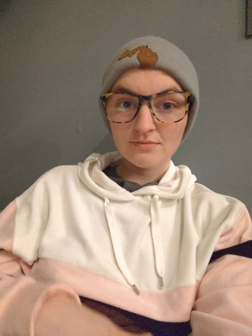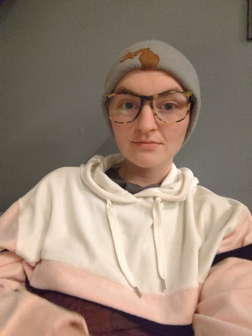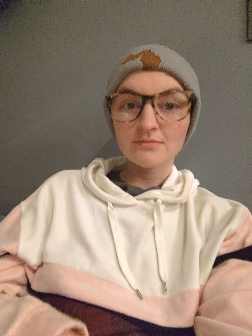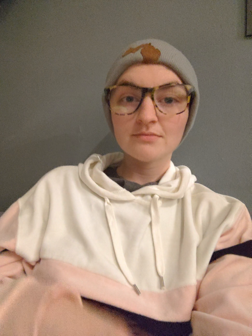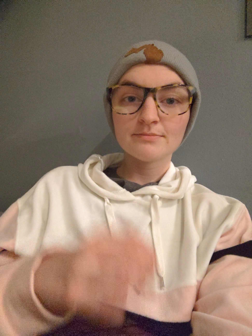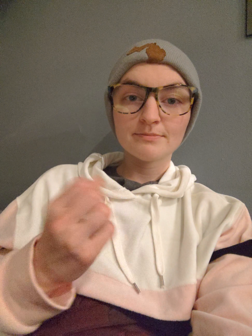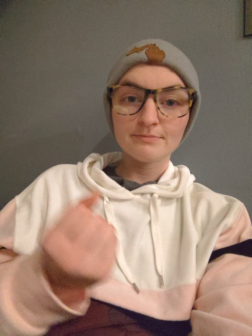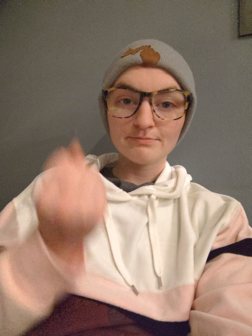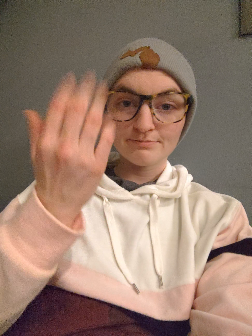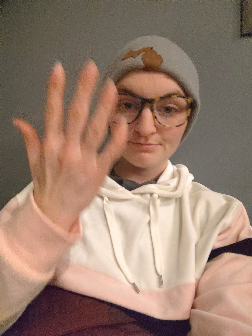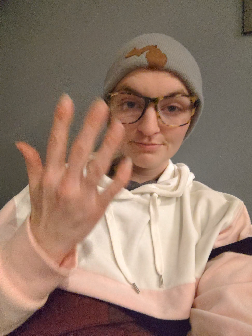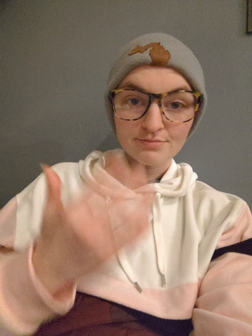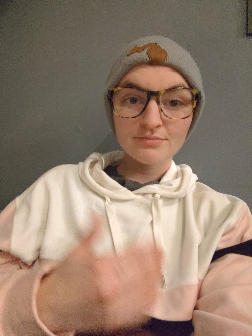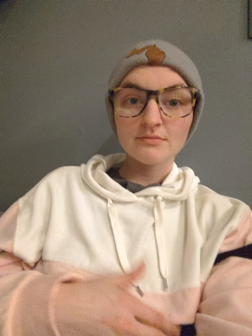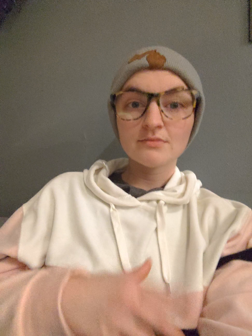mitten